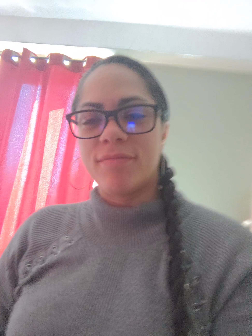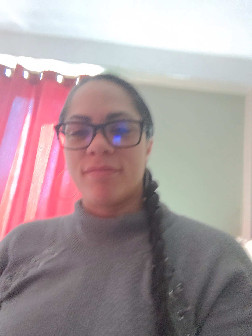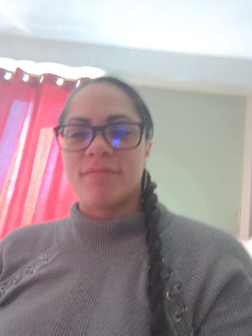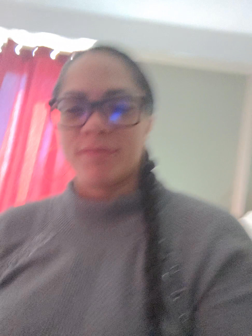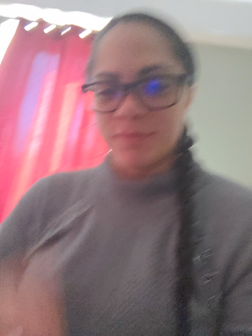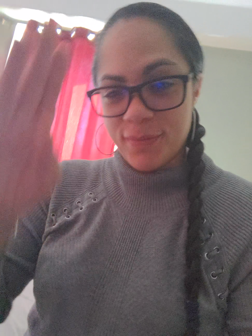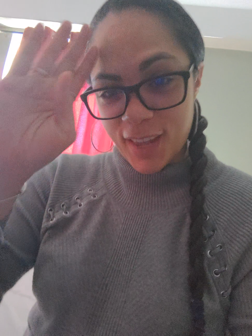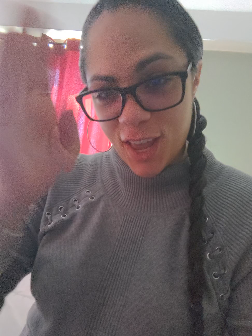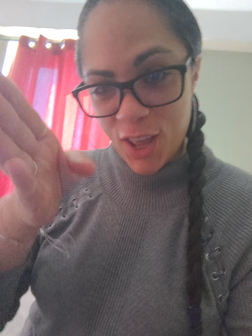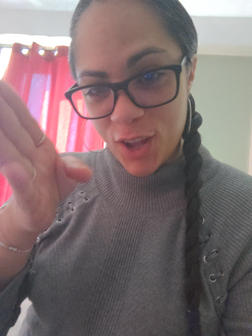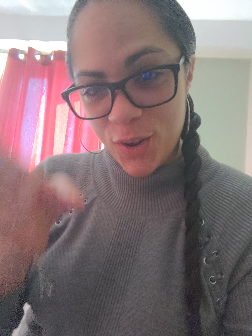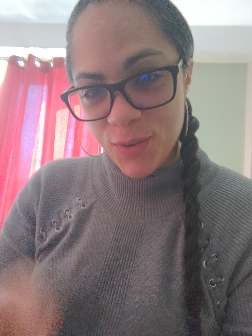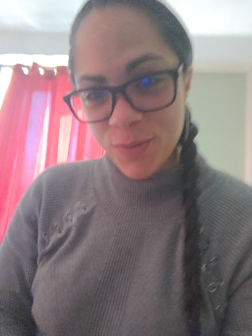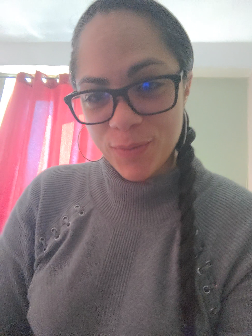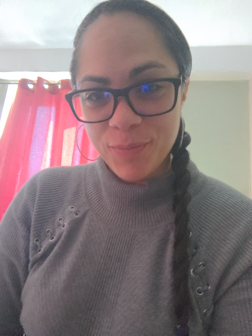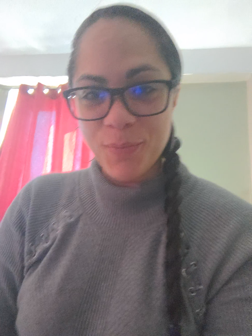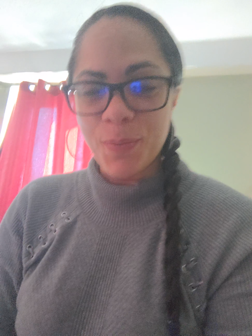hello